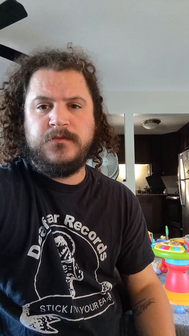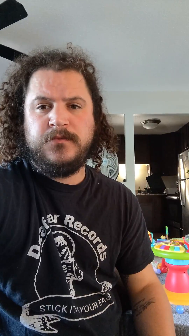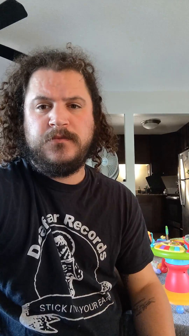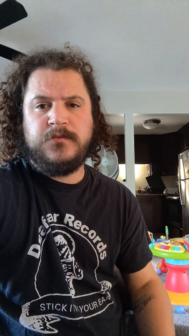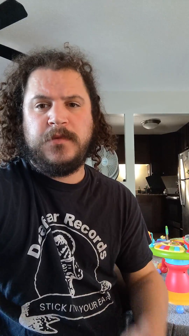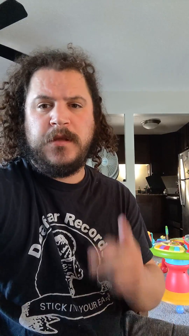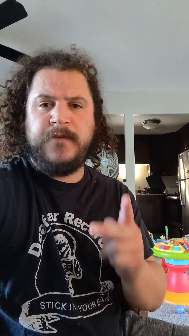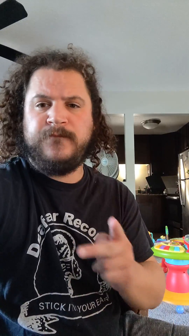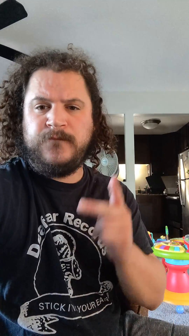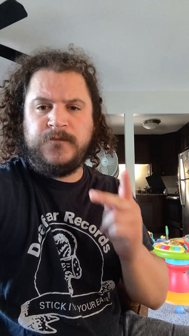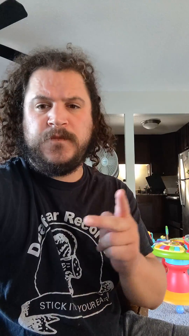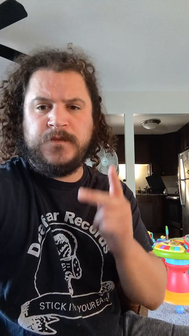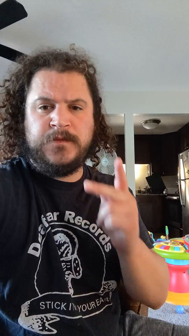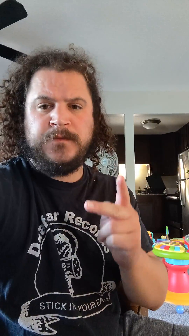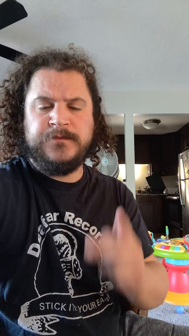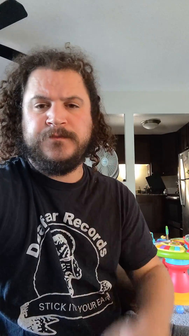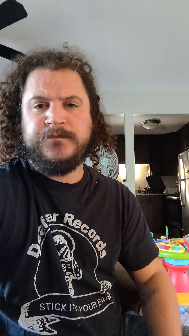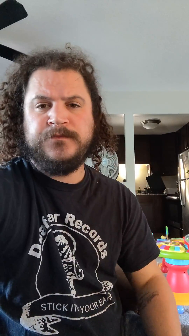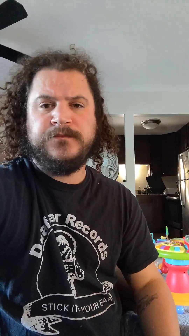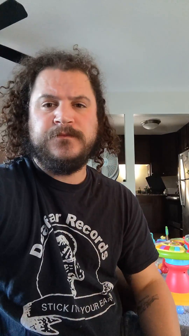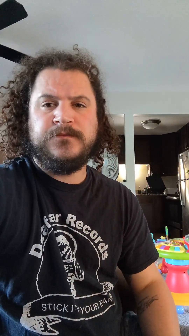careful